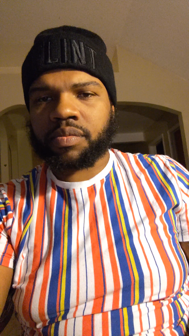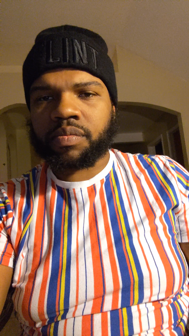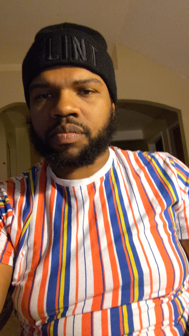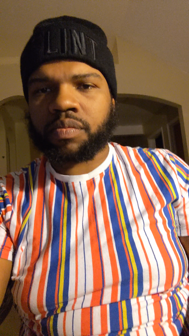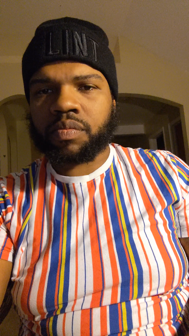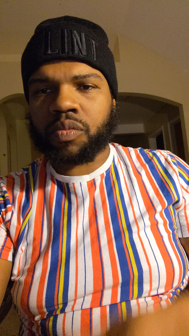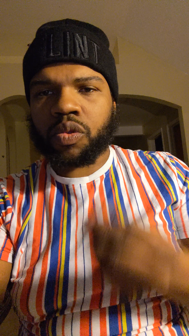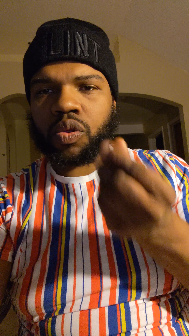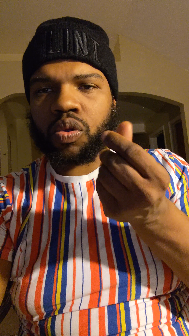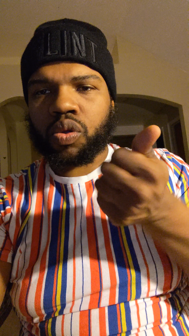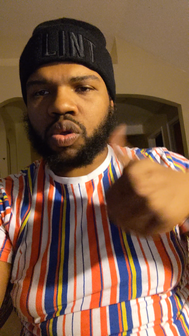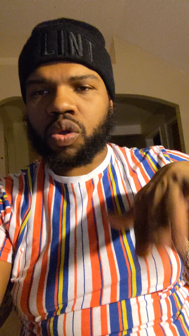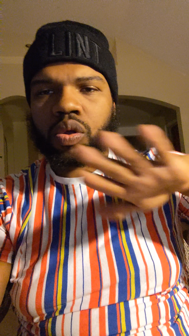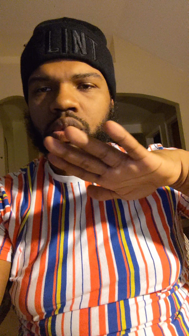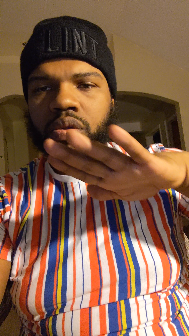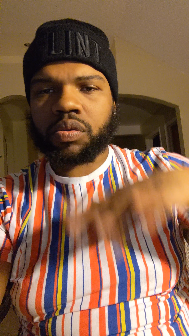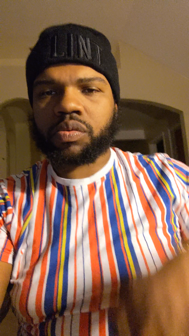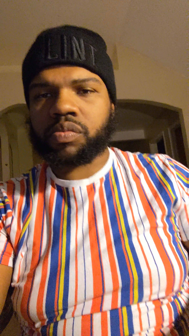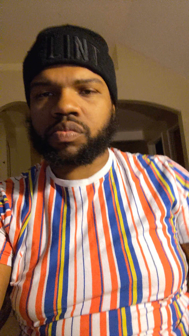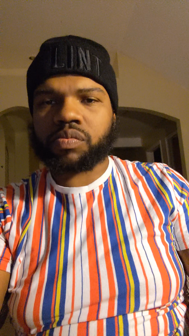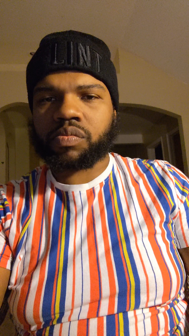garden